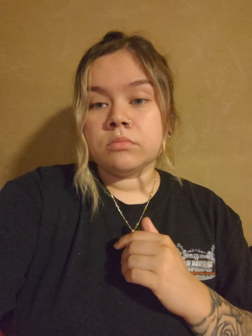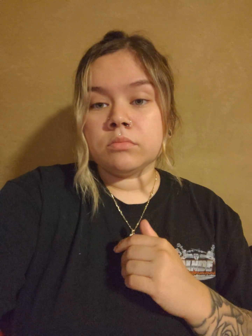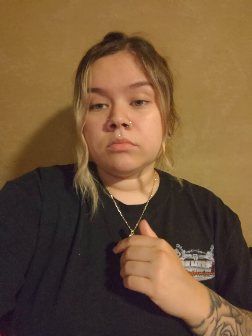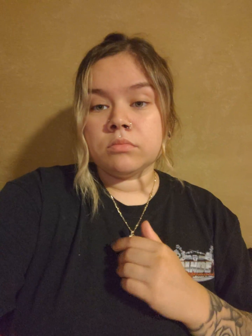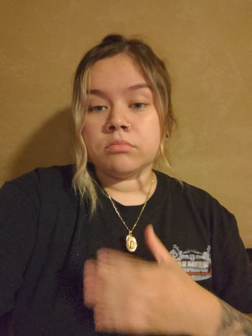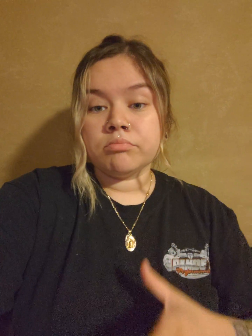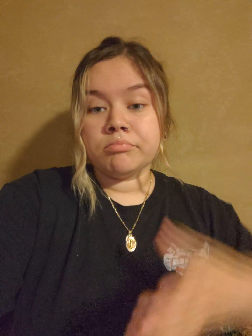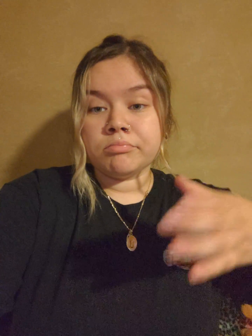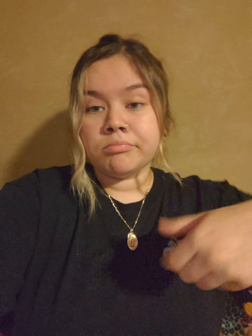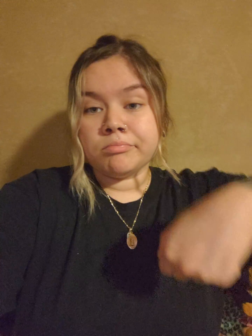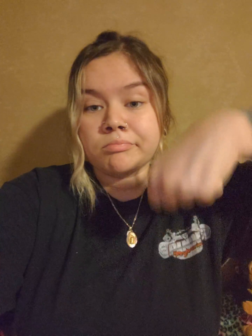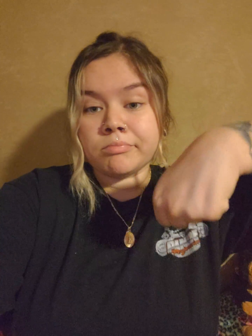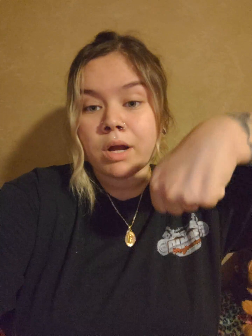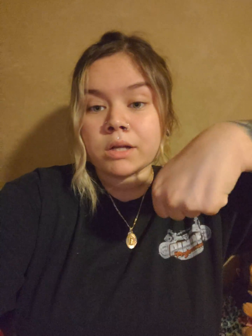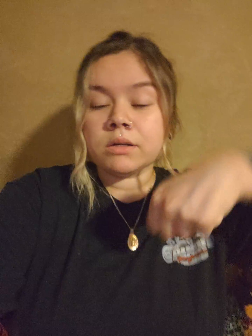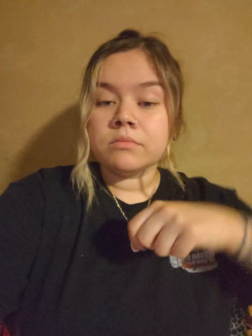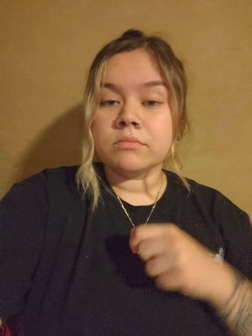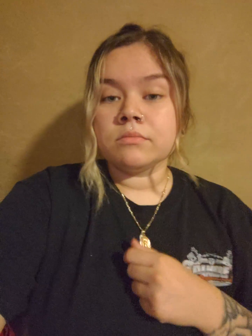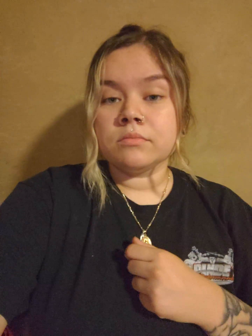bucket